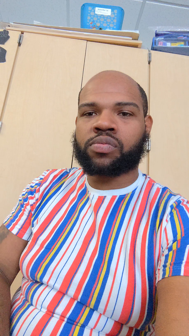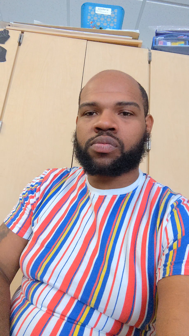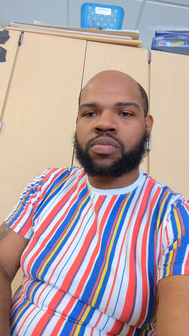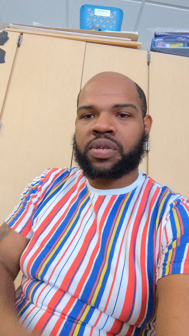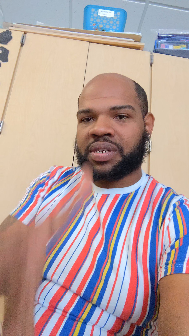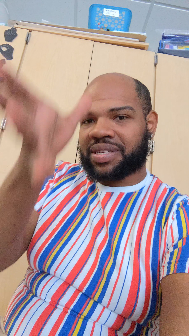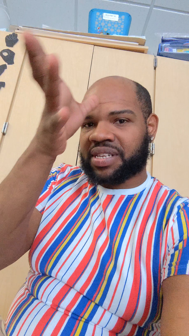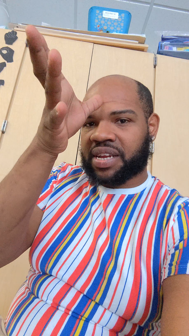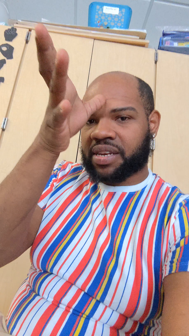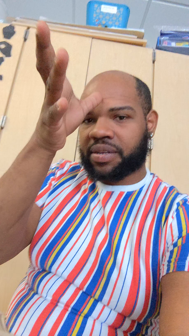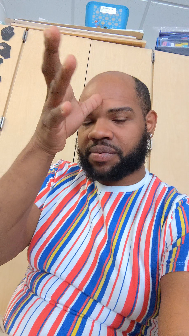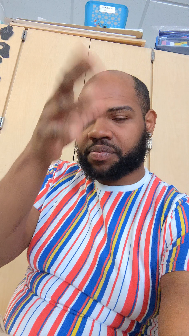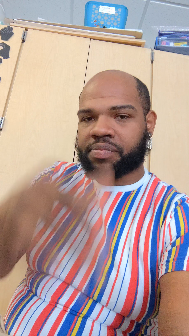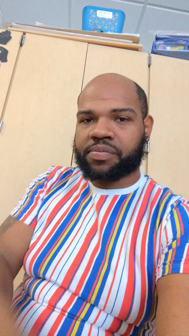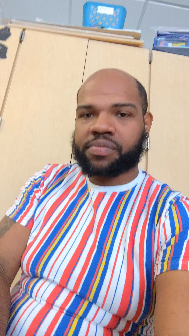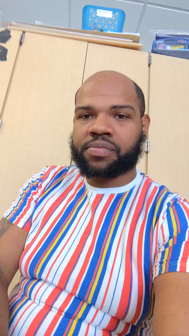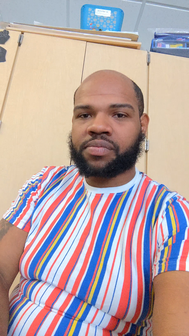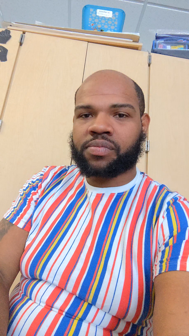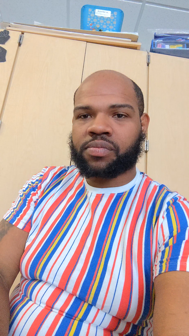daddy